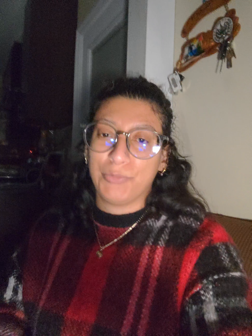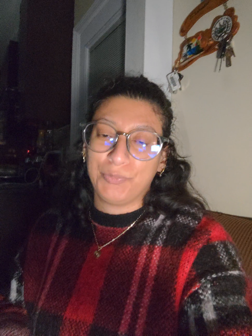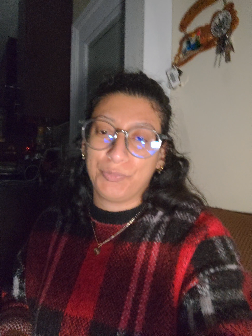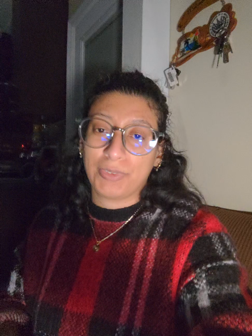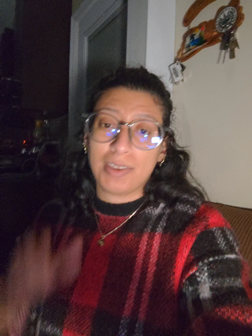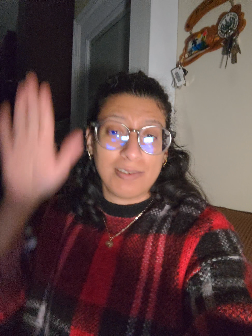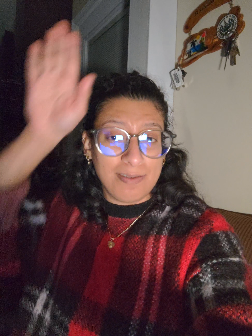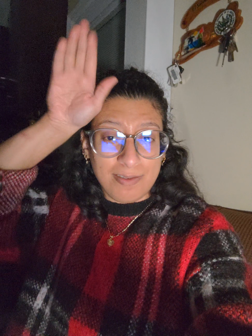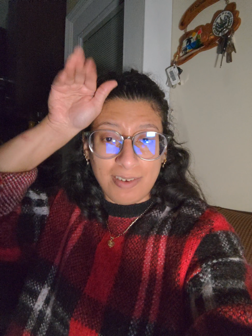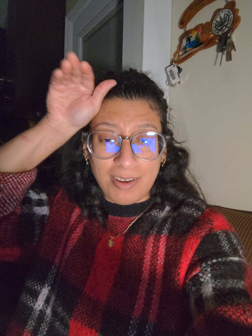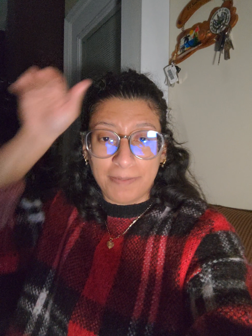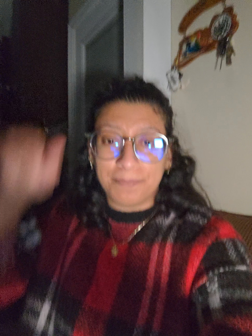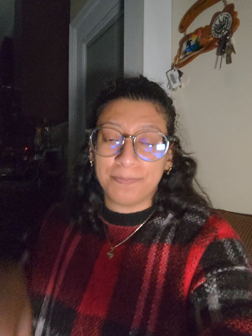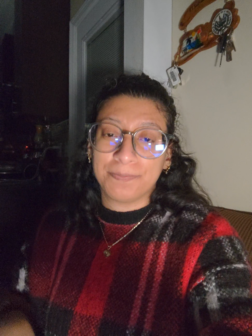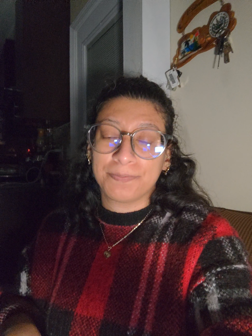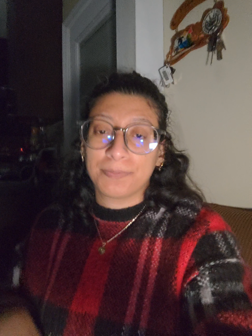donkey